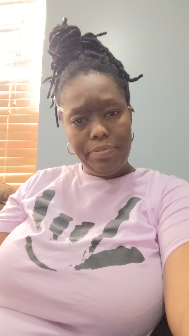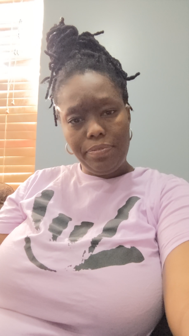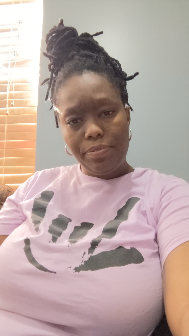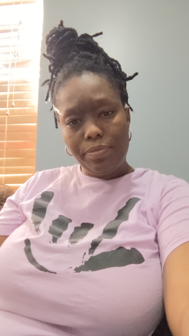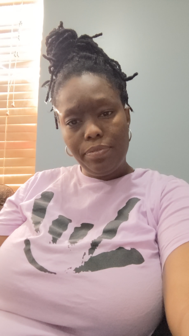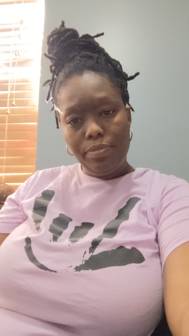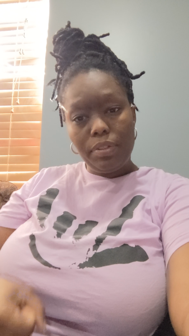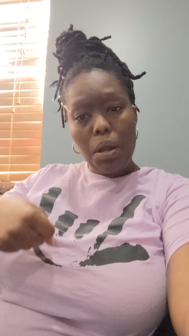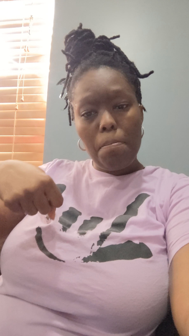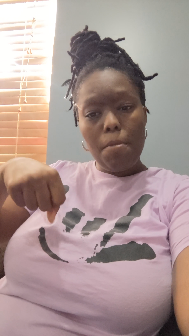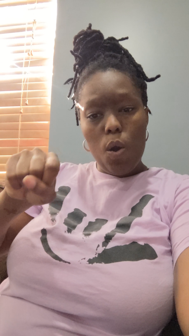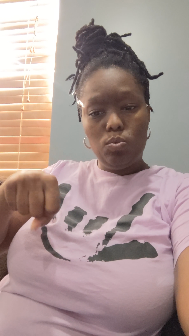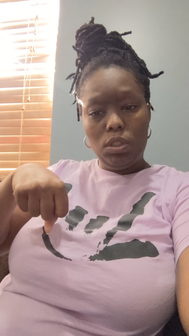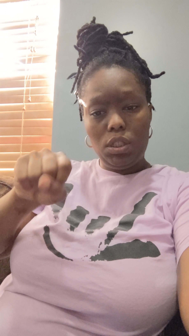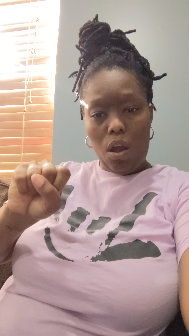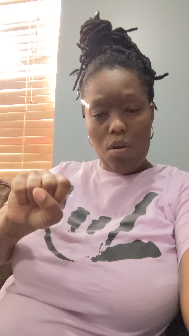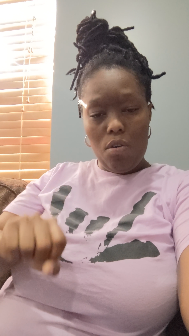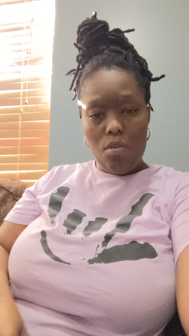motorcycle